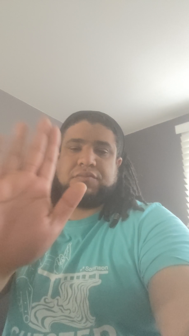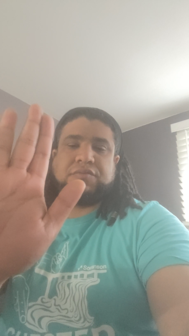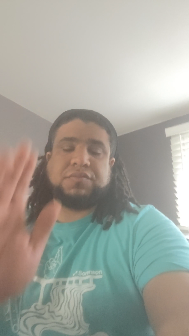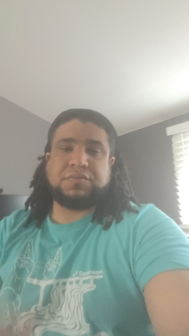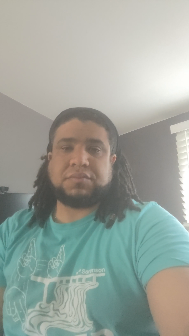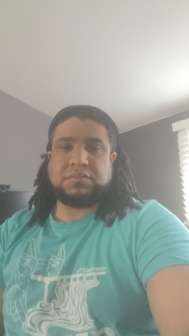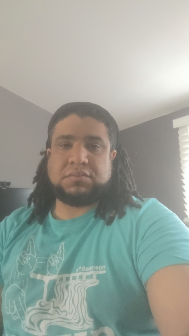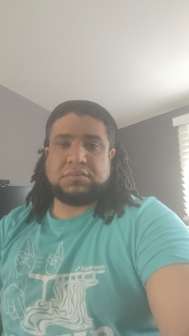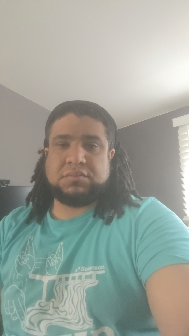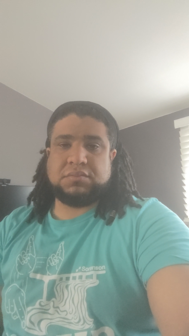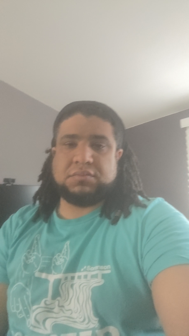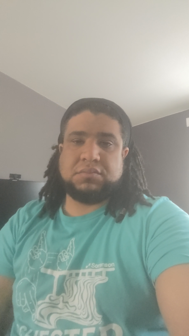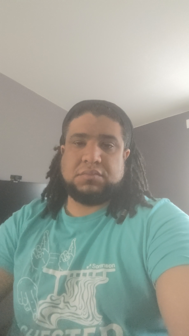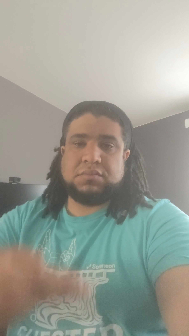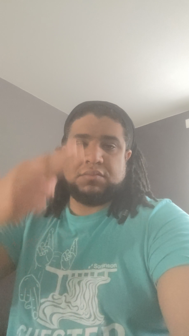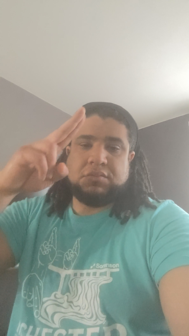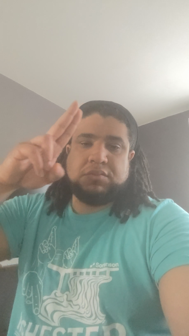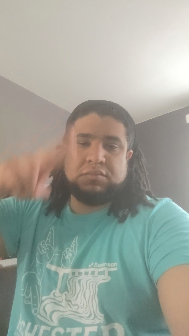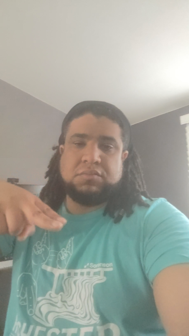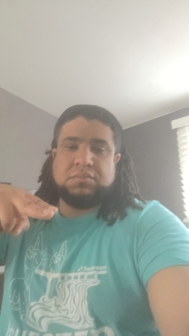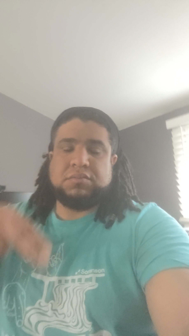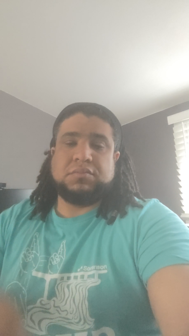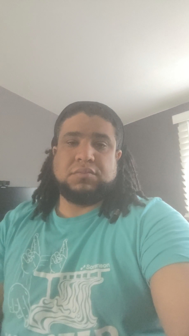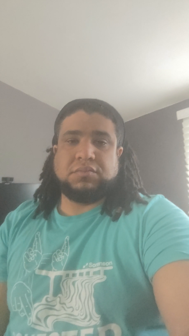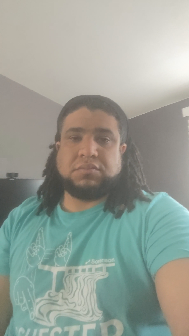high chair